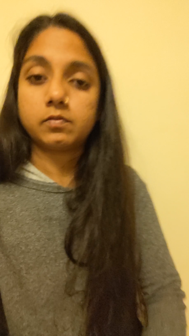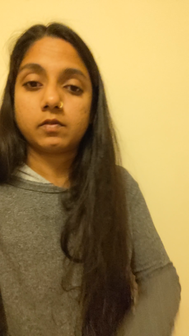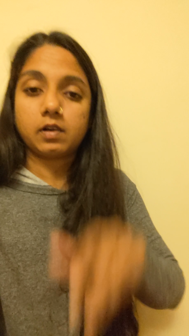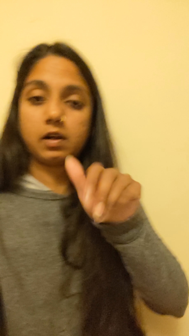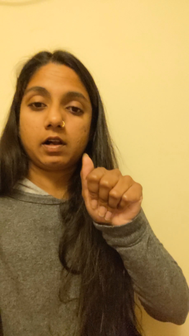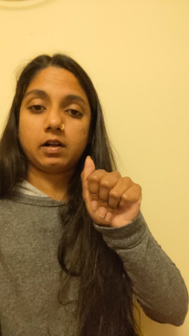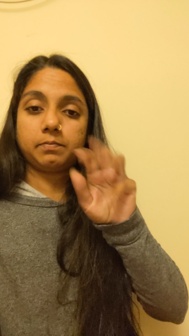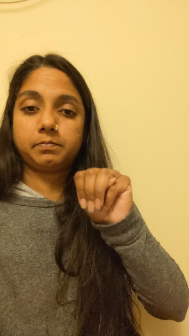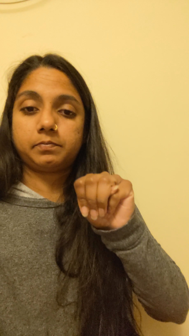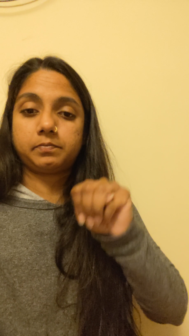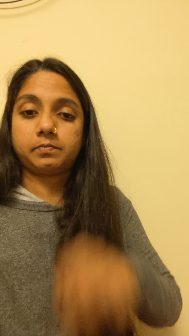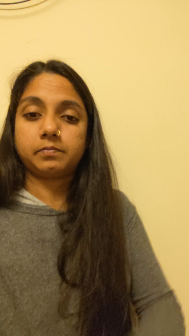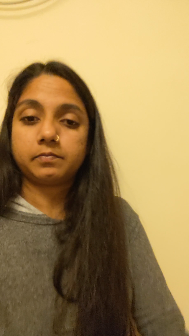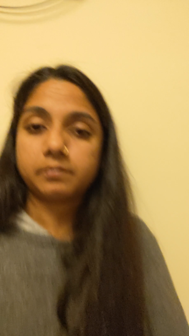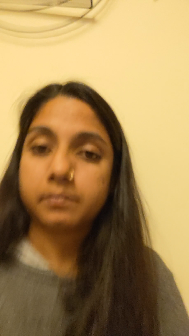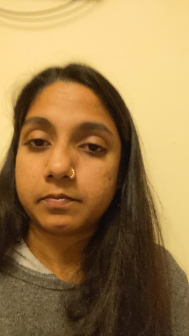am